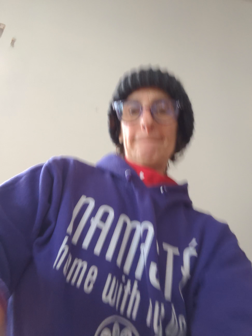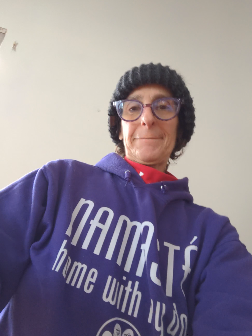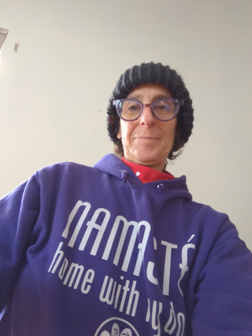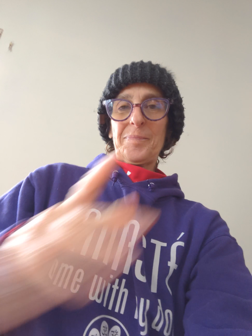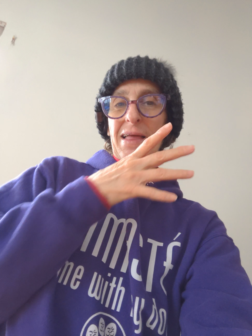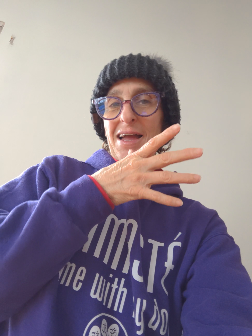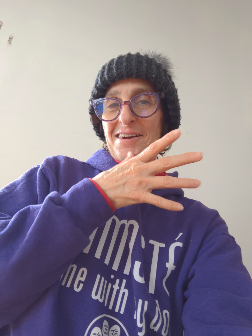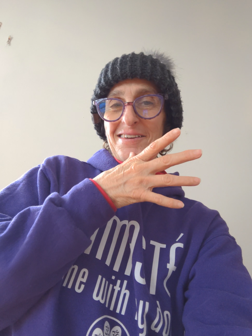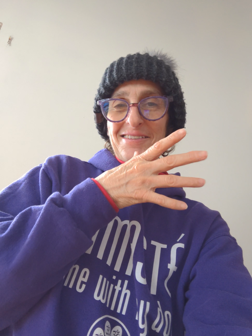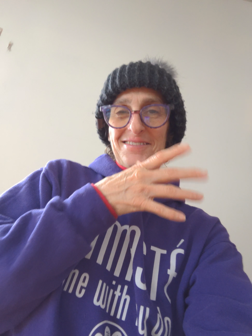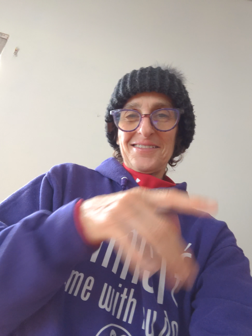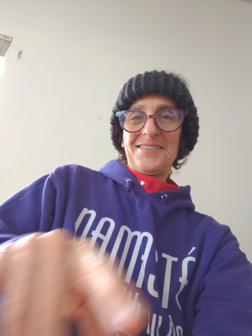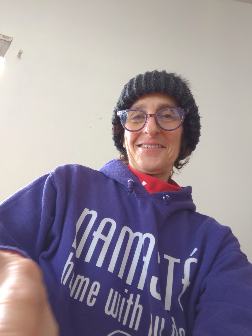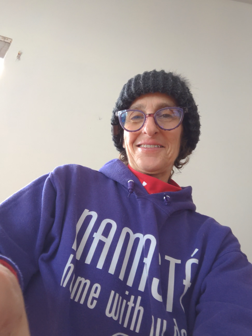mom